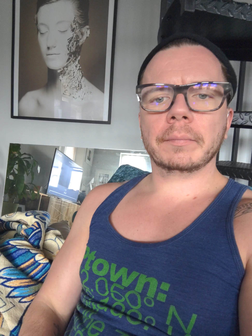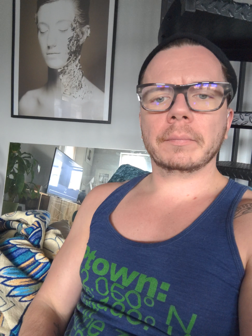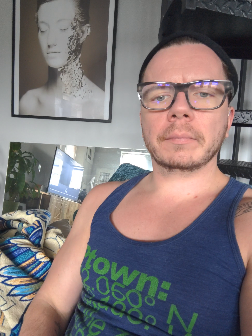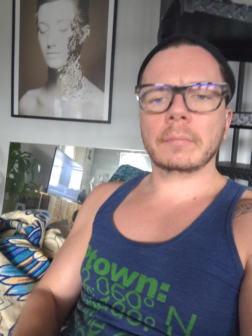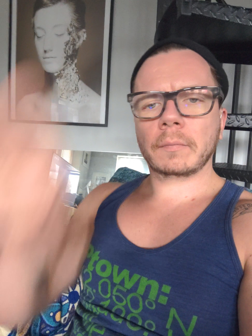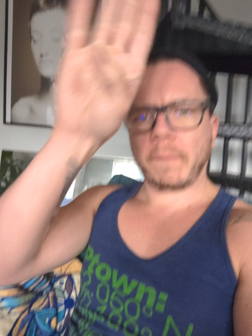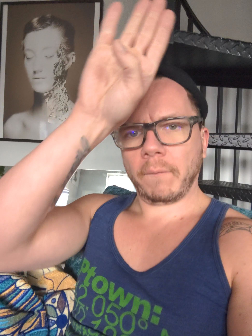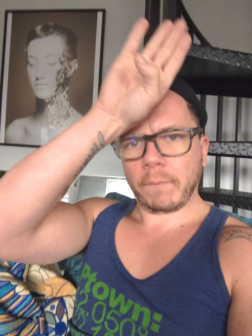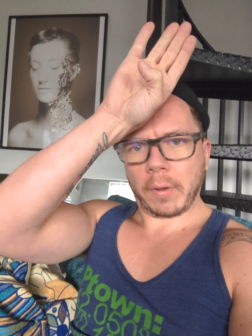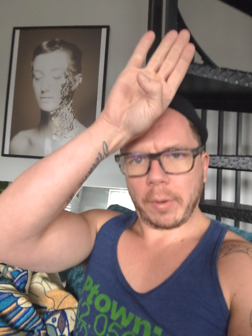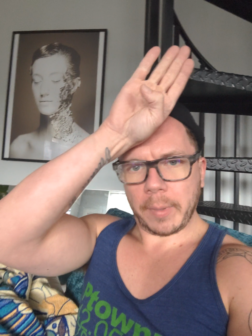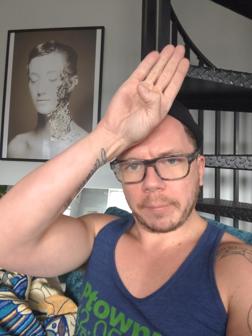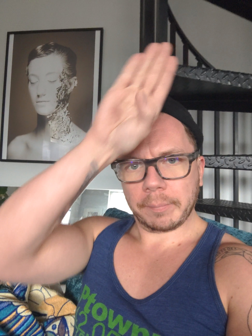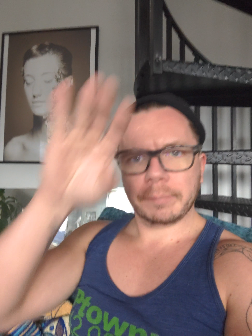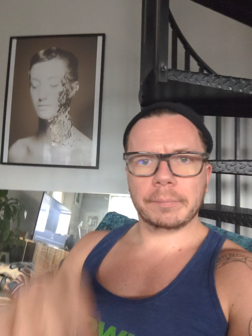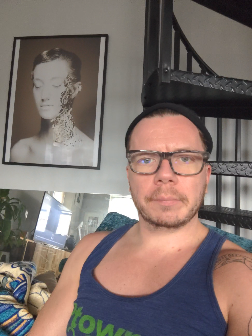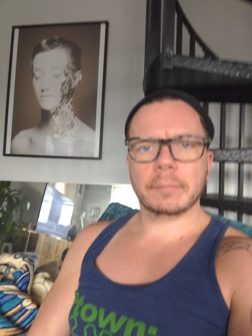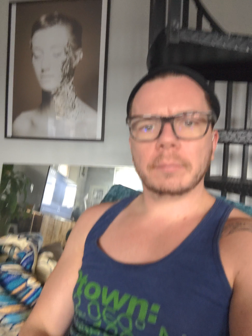fireman